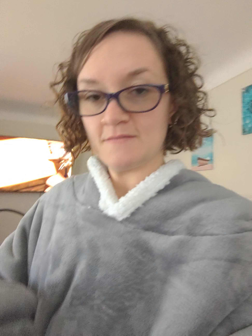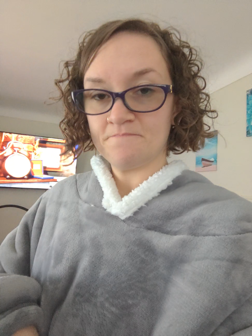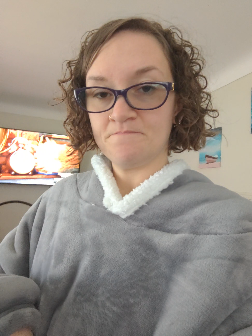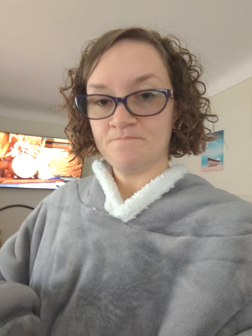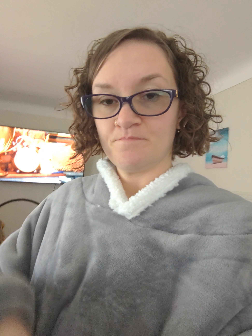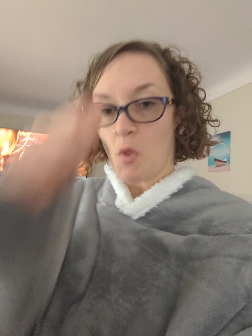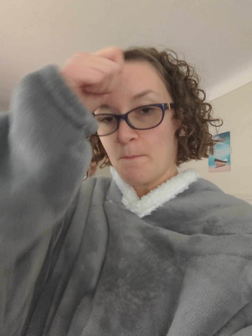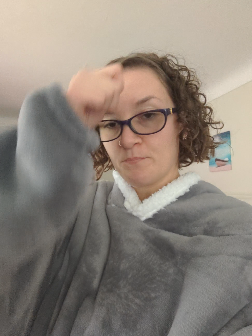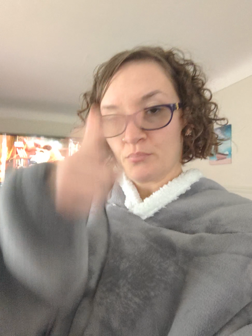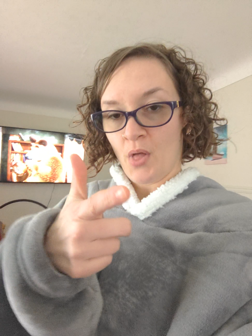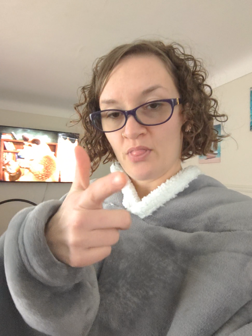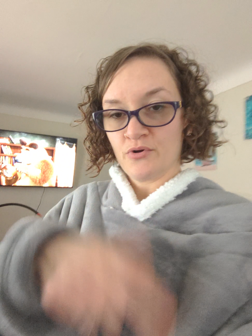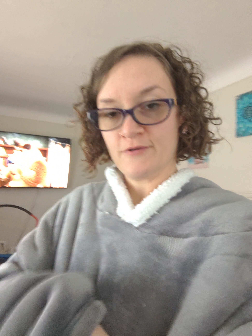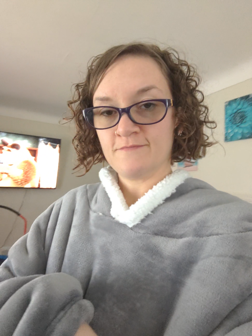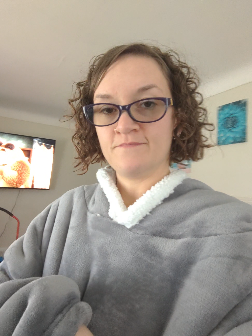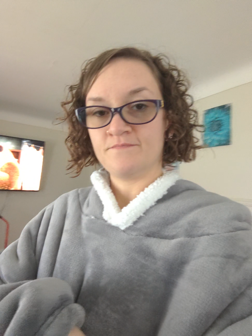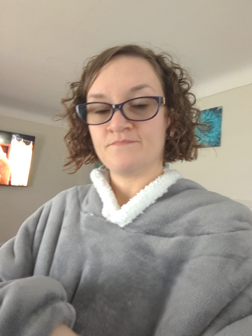brother